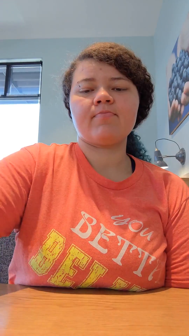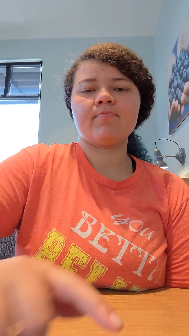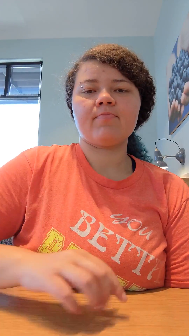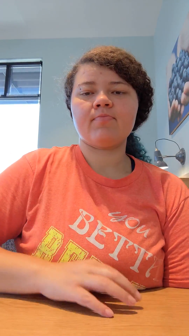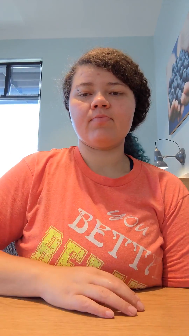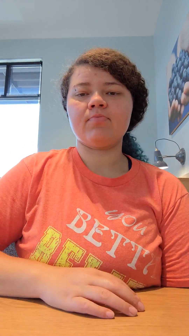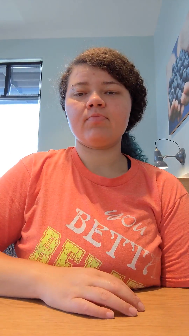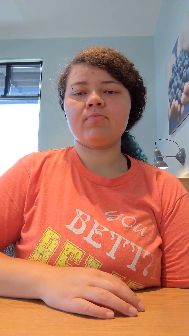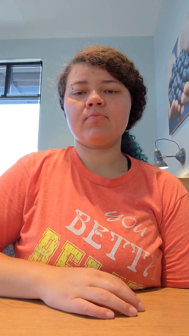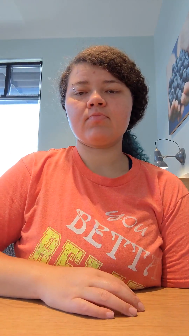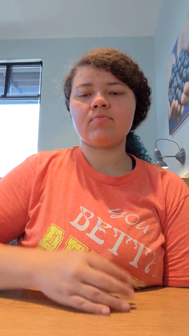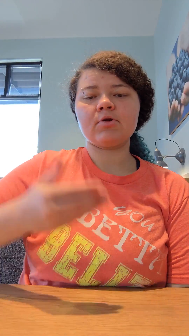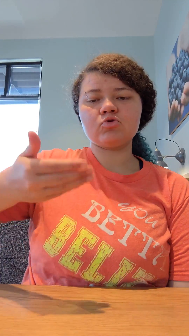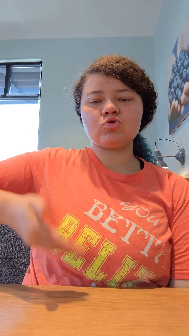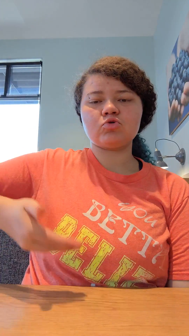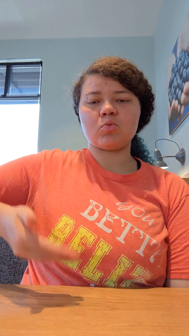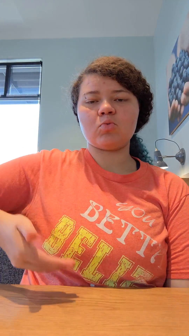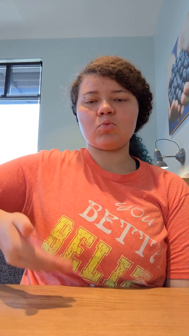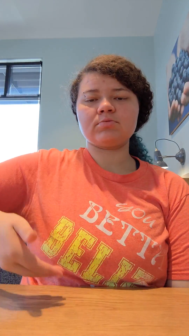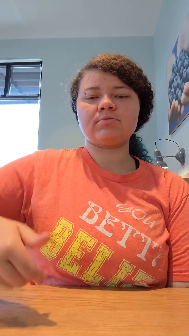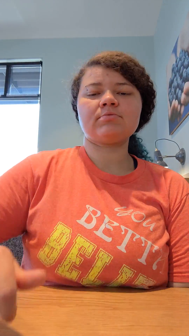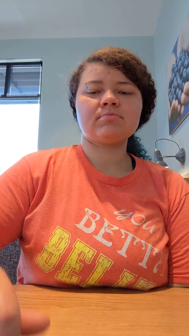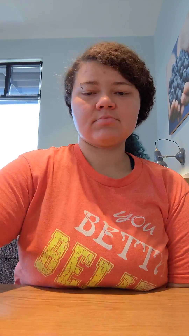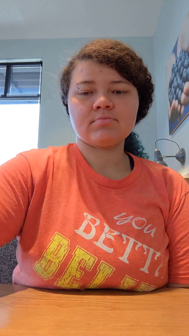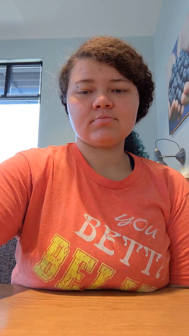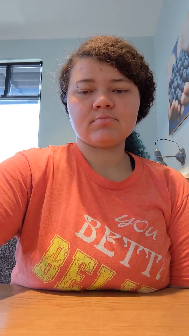shorts